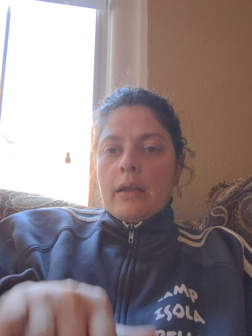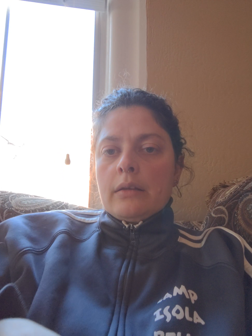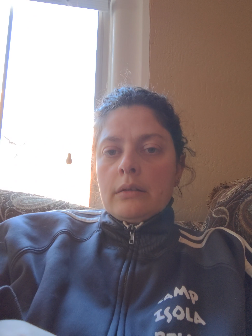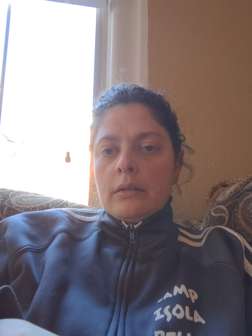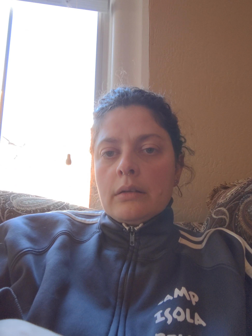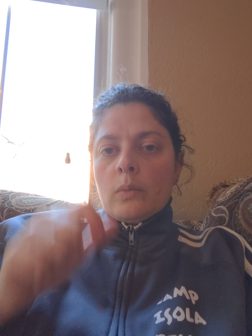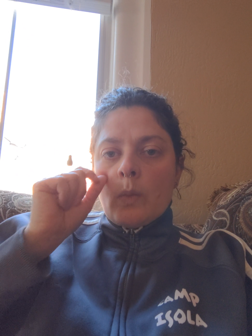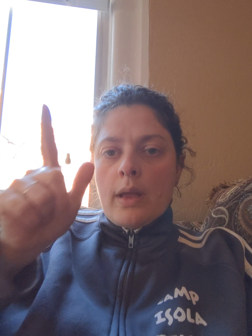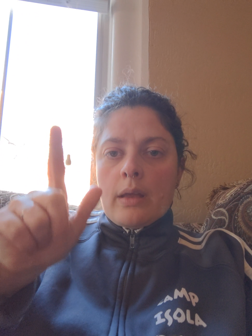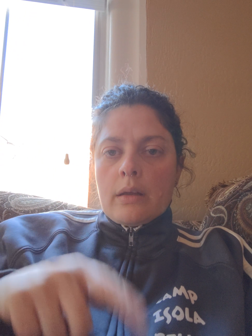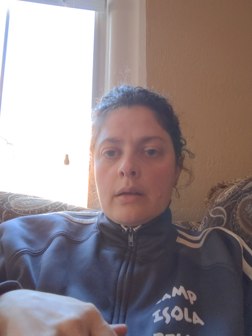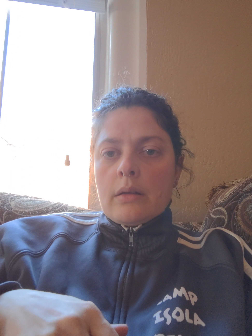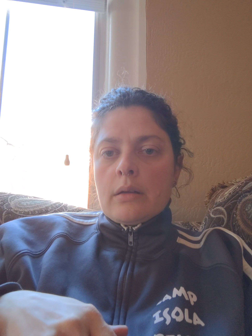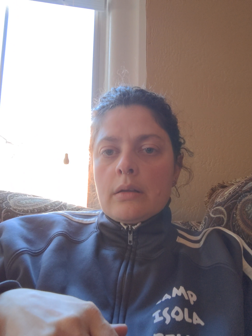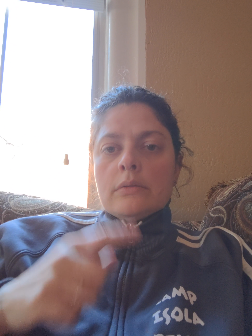wake